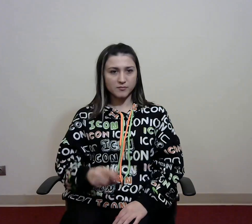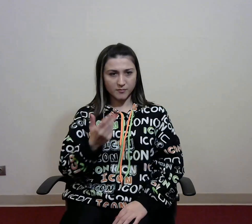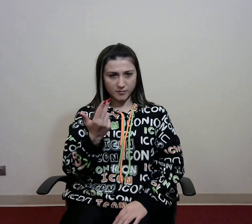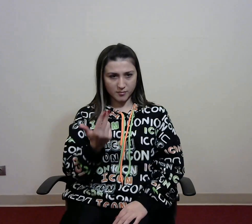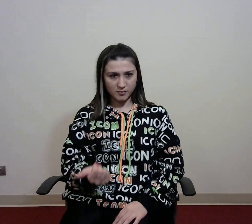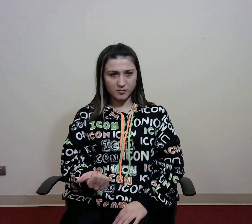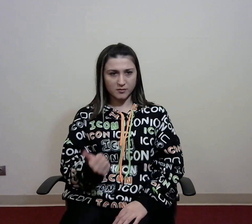bəli